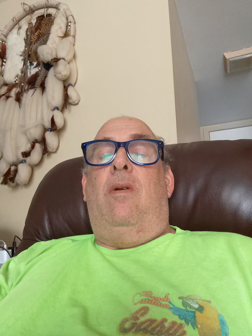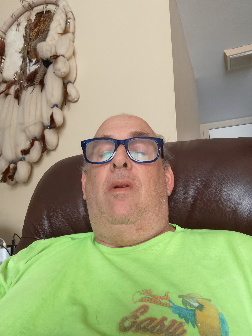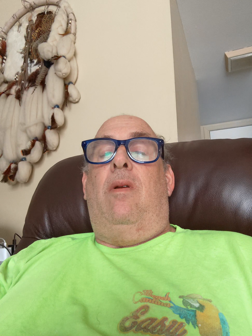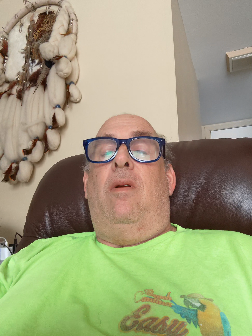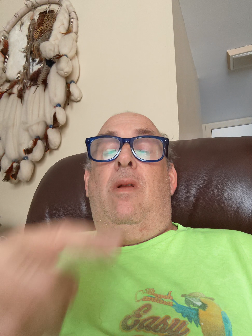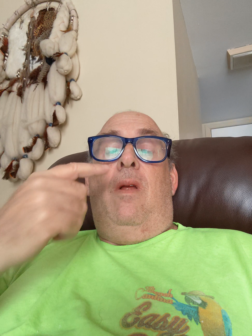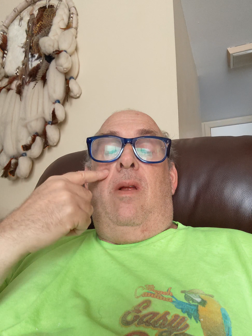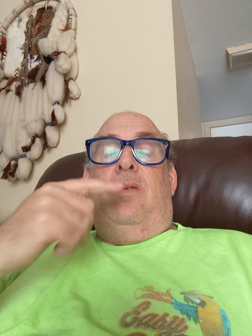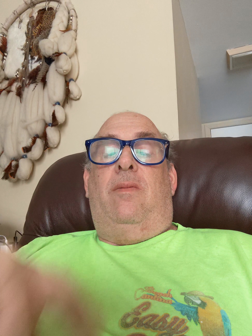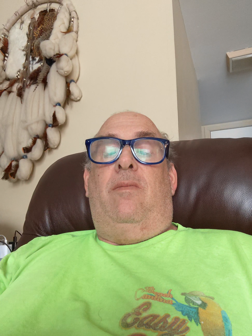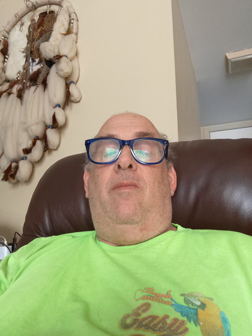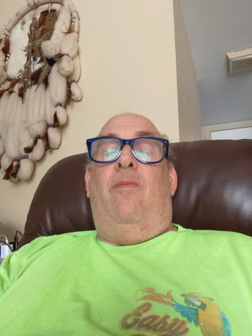eye